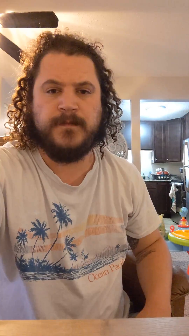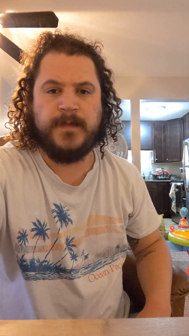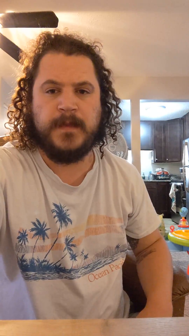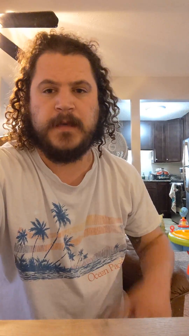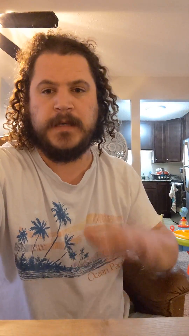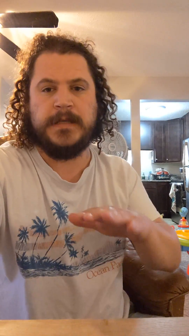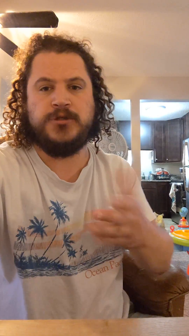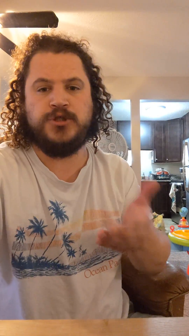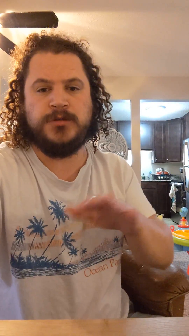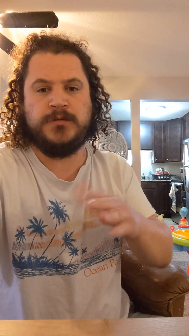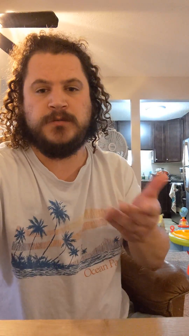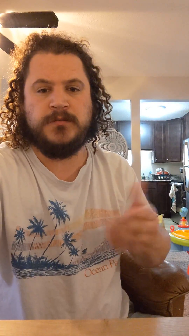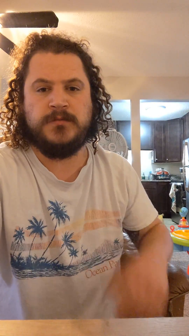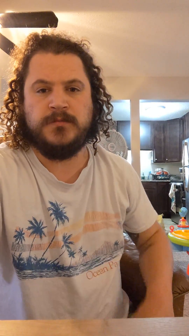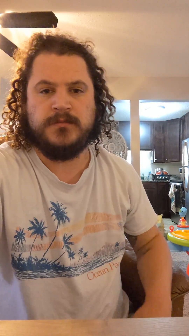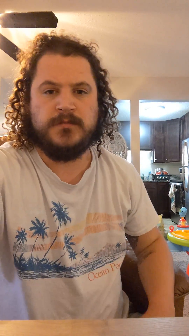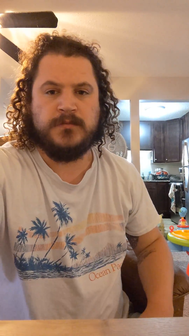kitchen